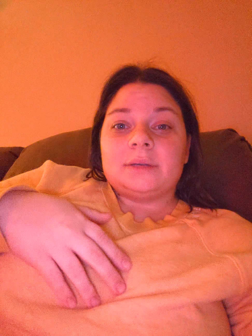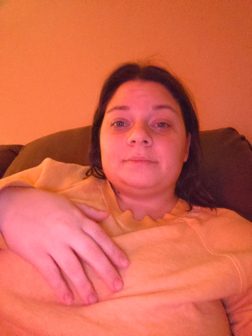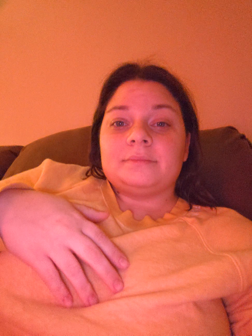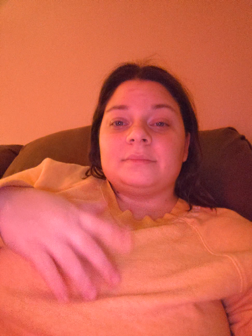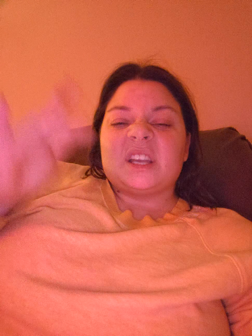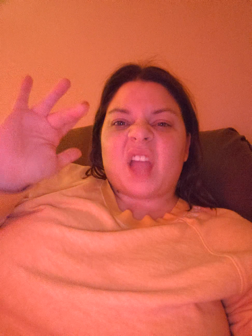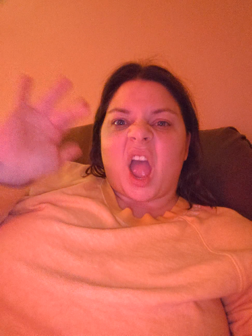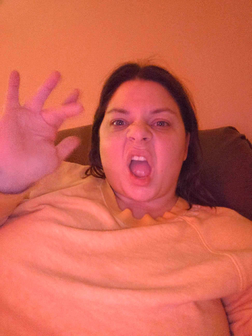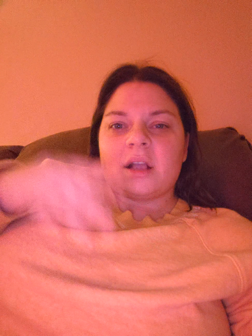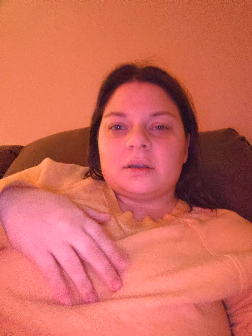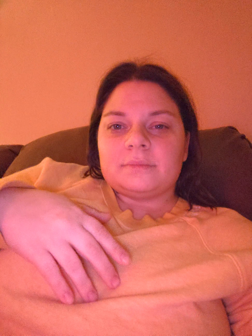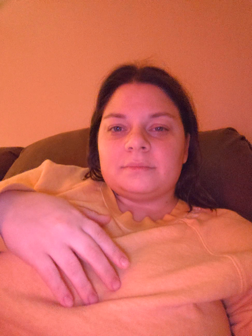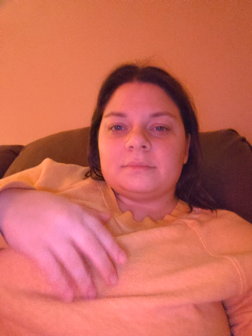yucky